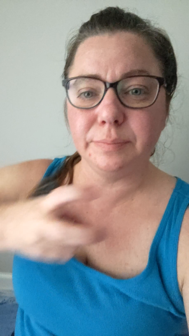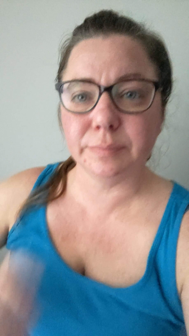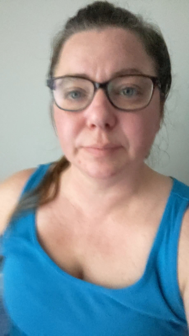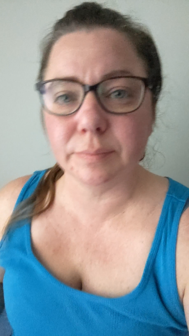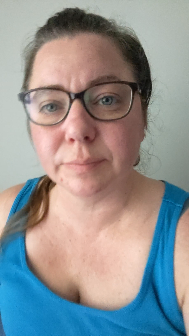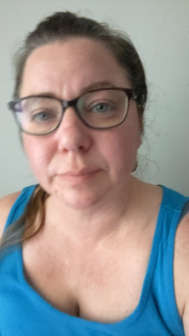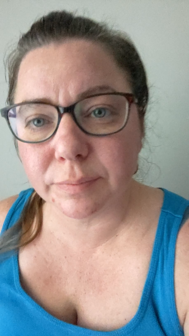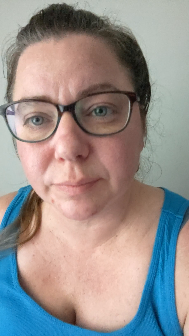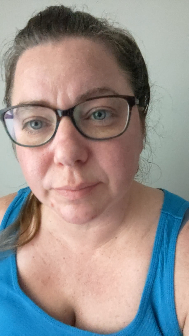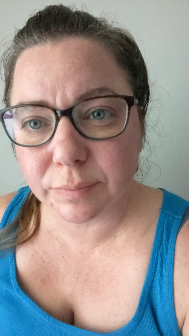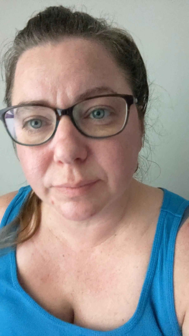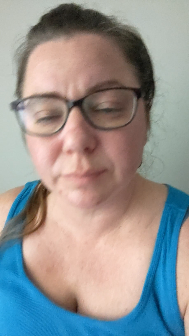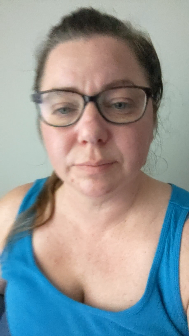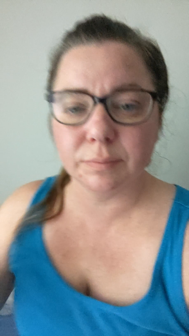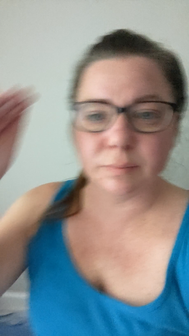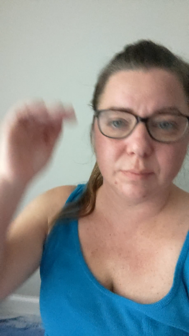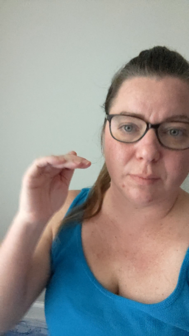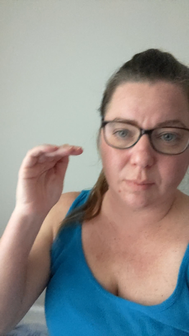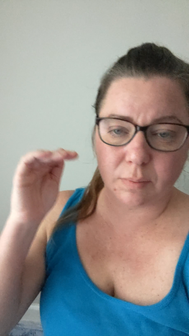short